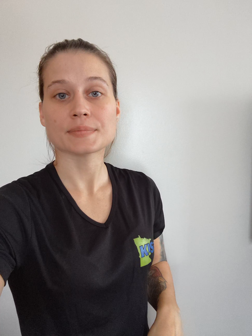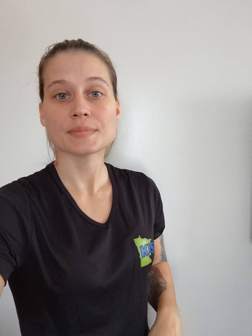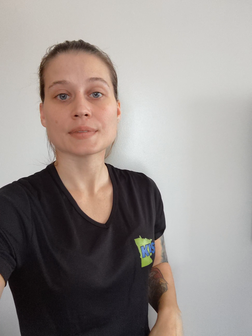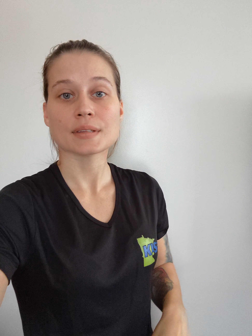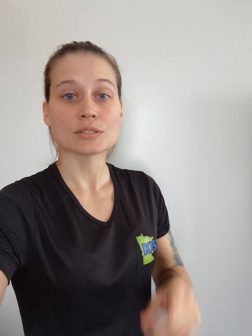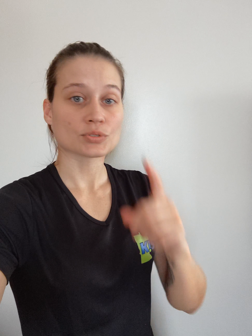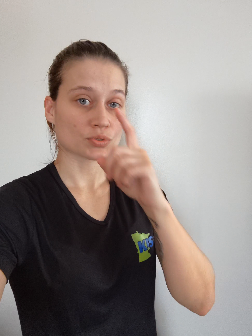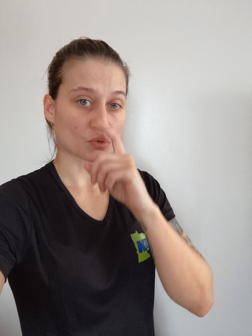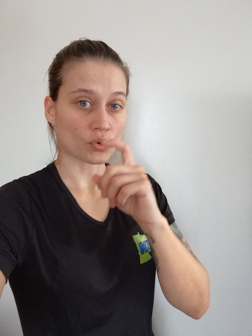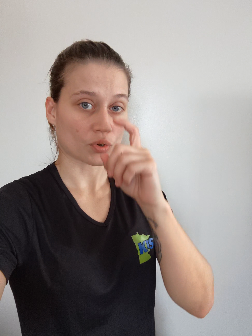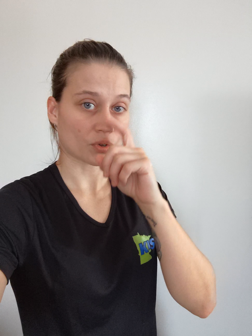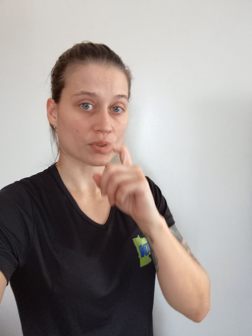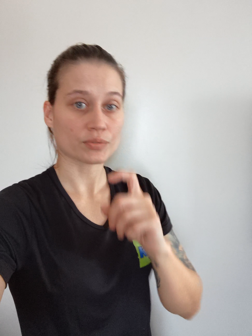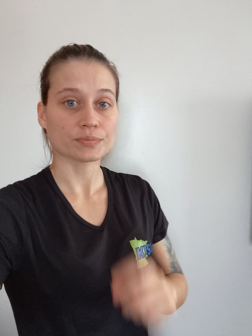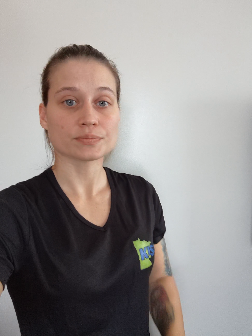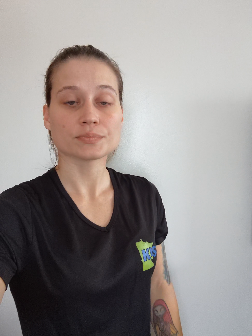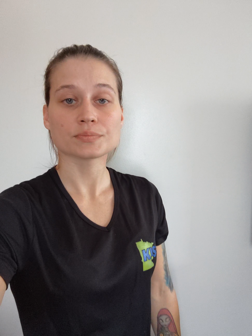doll